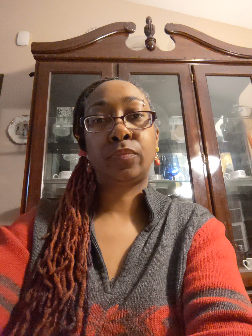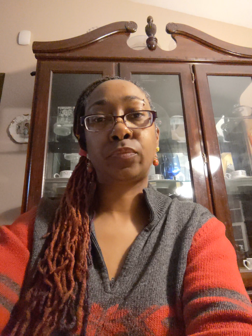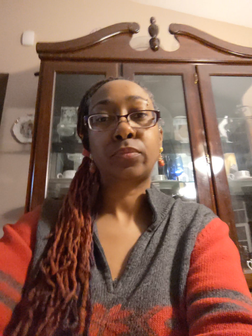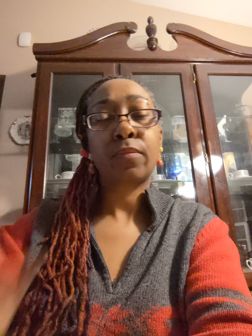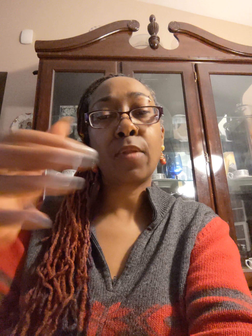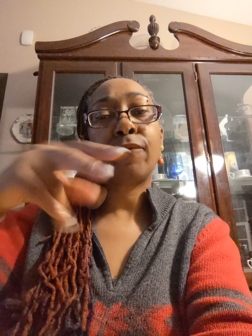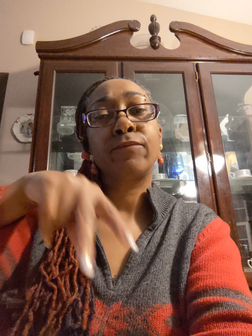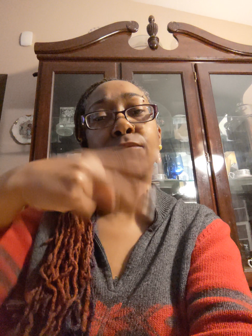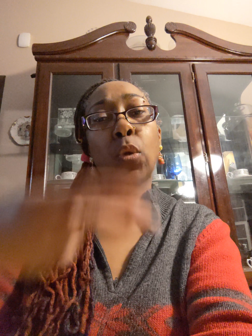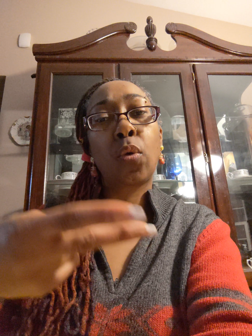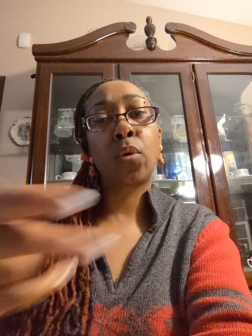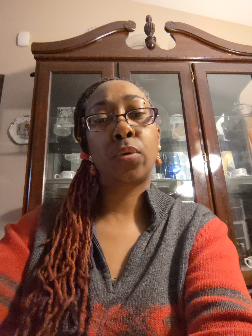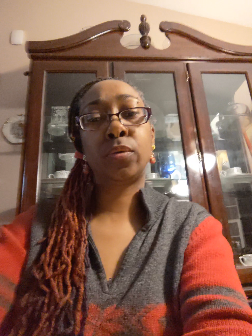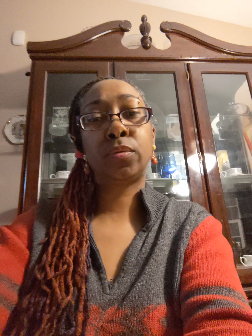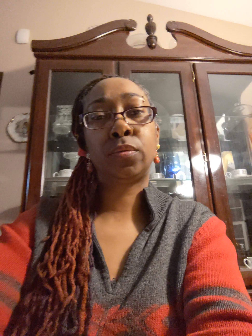fall